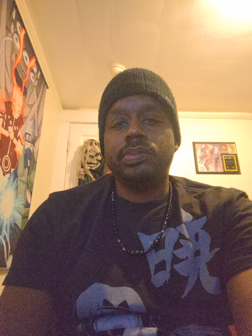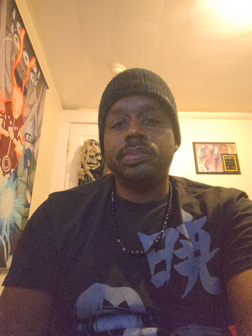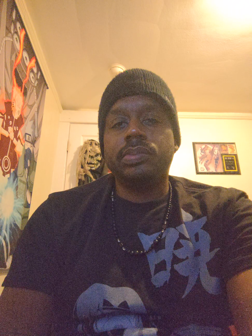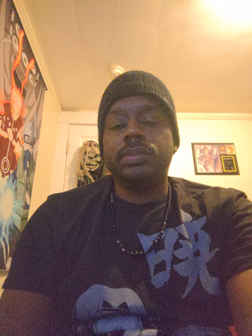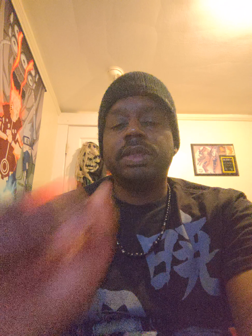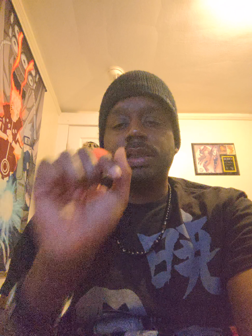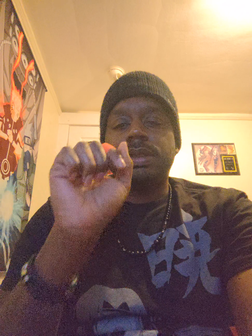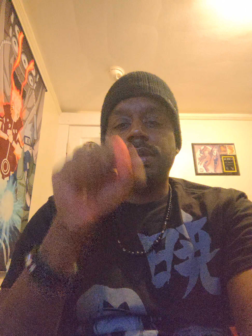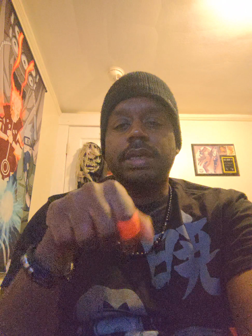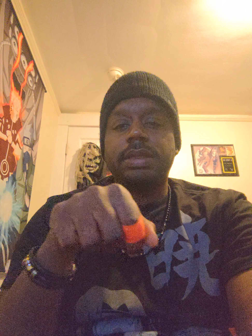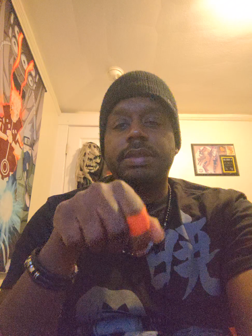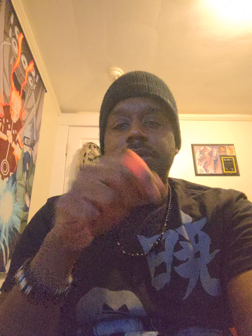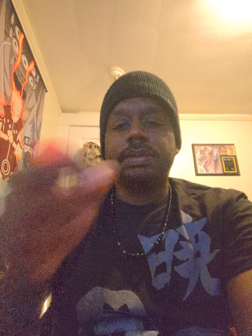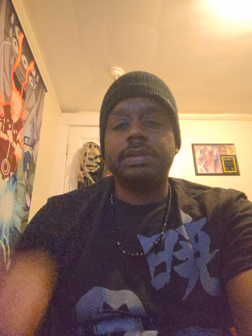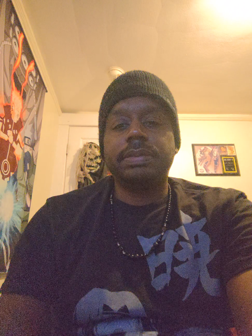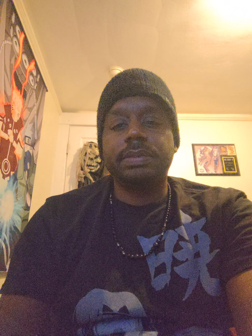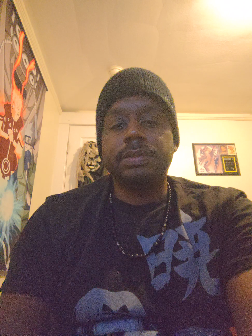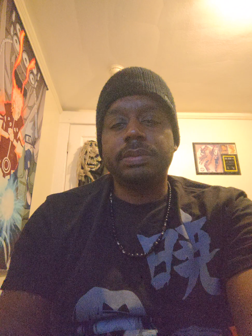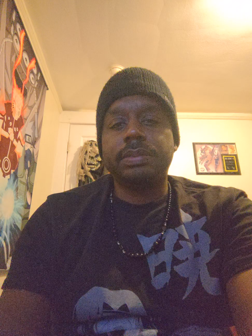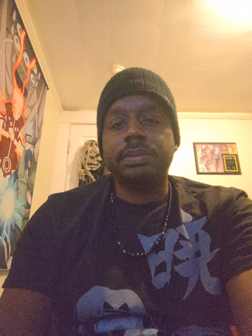yes